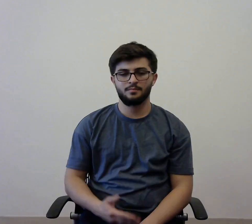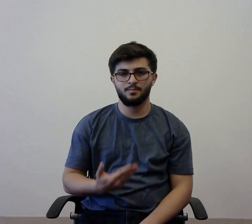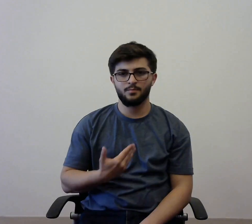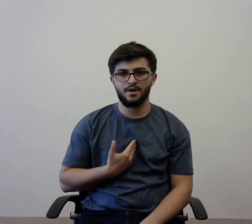mən